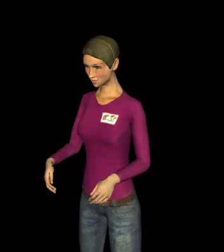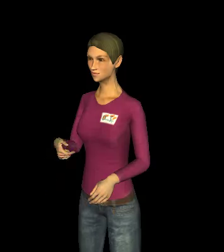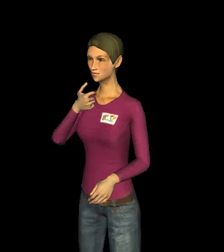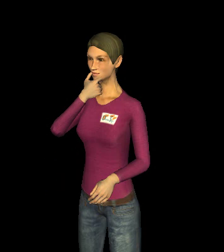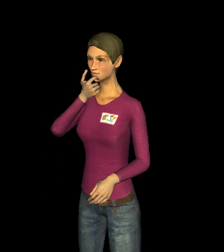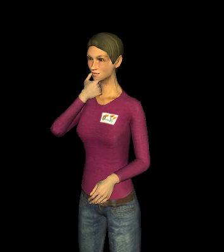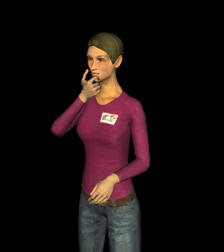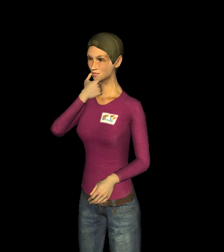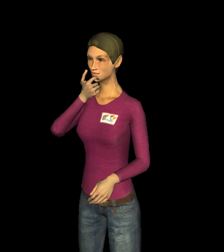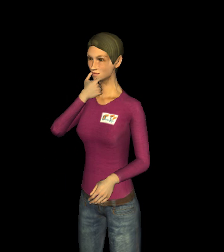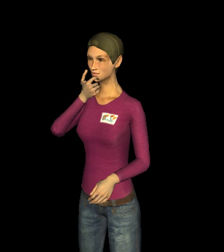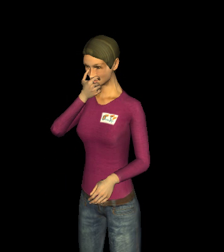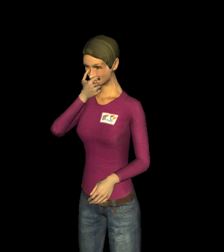إنجليترا